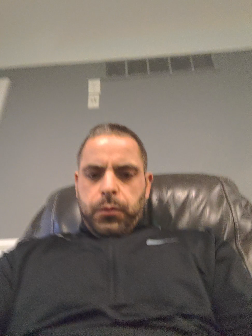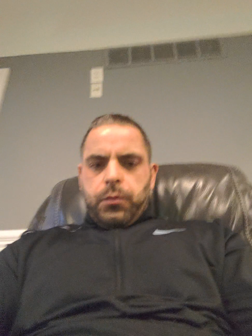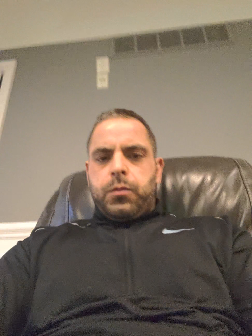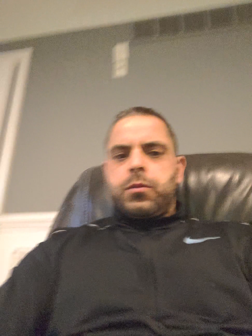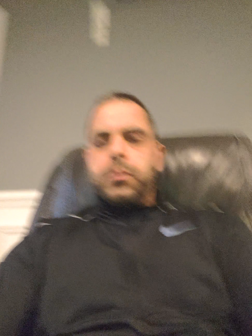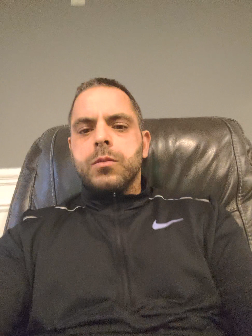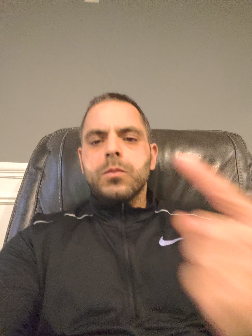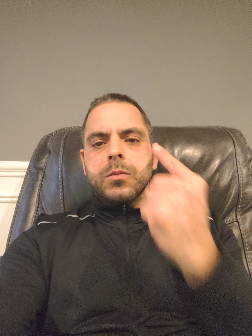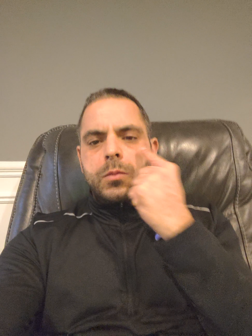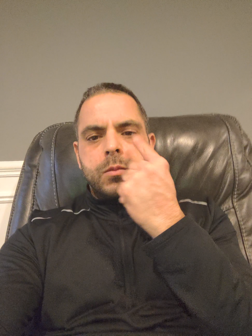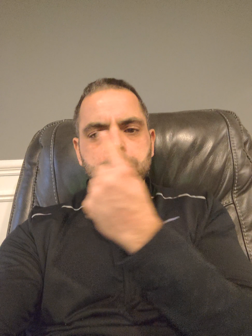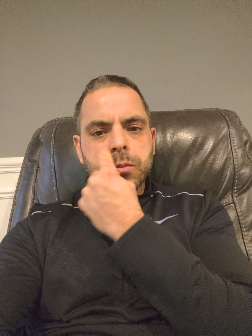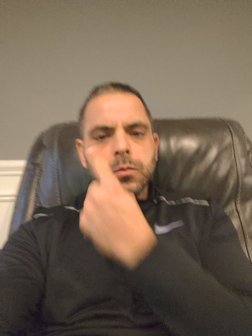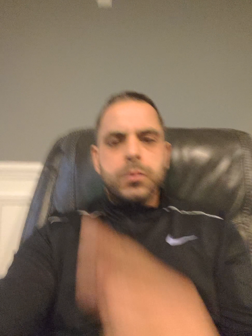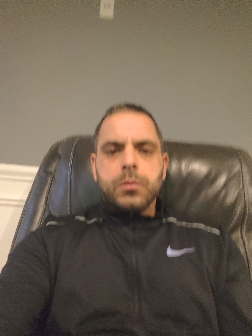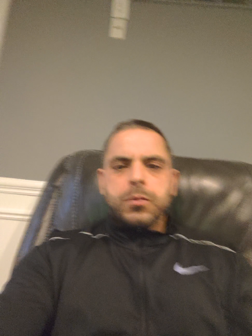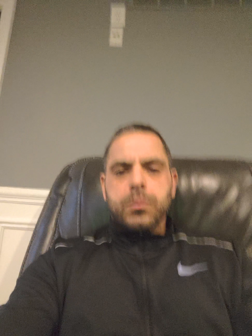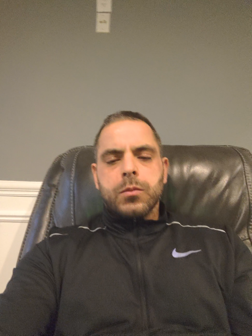eye